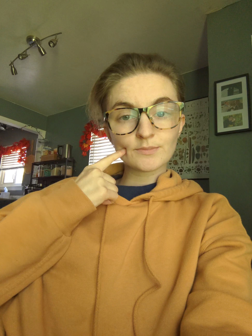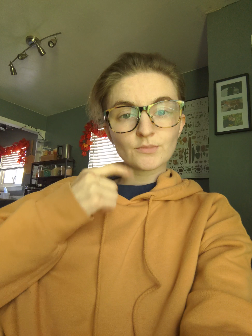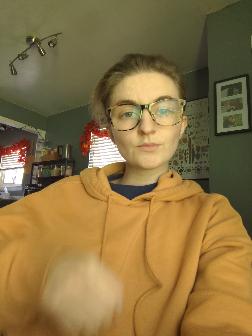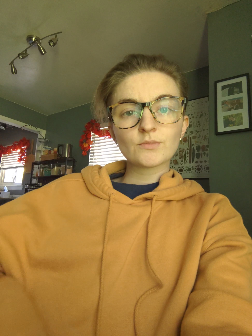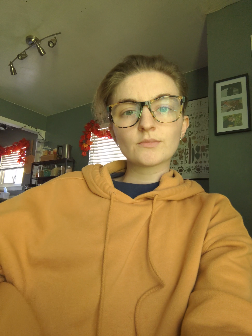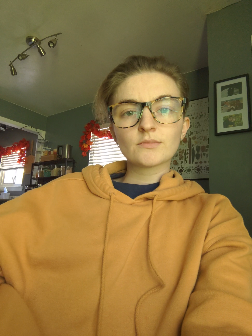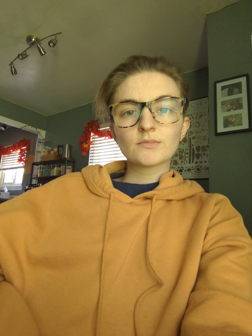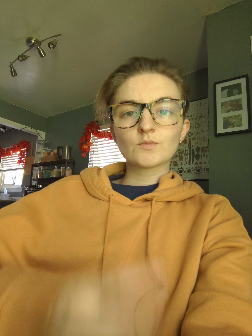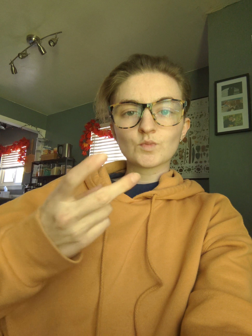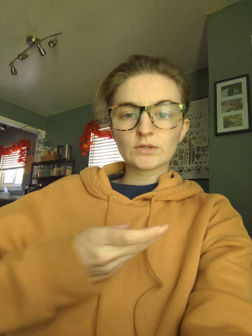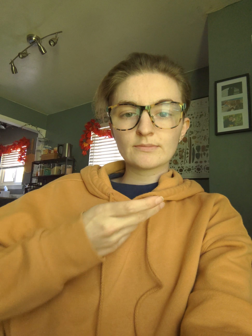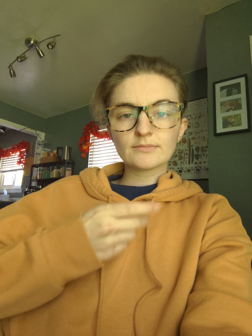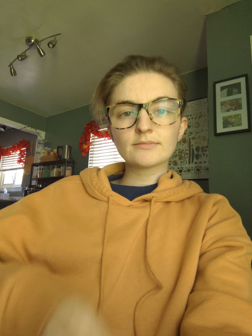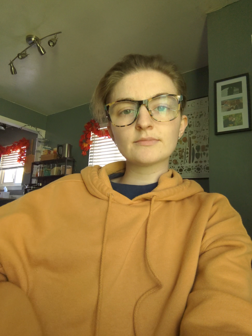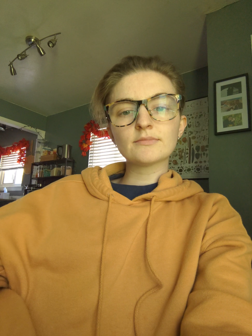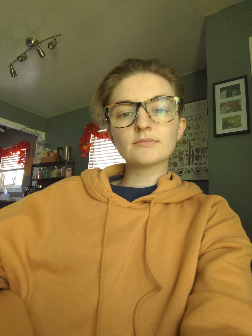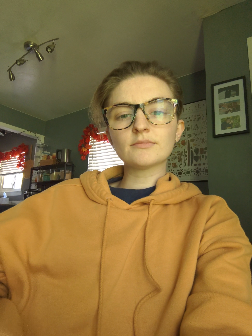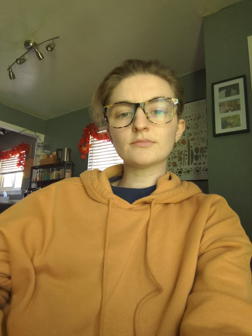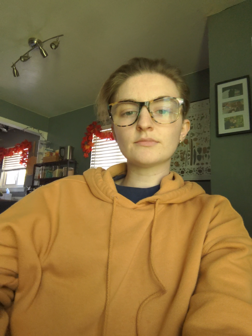sheep